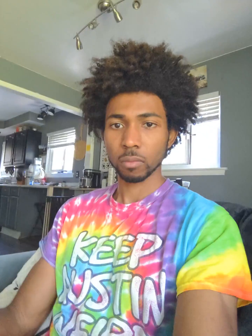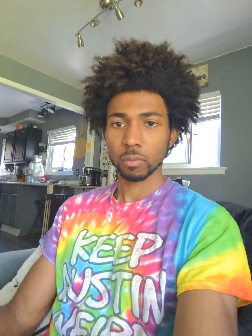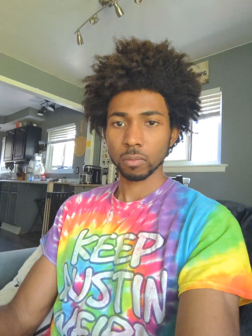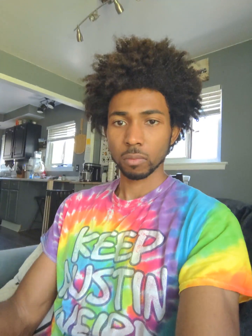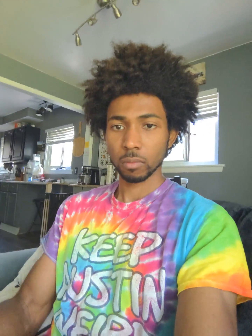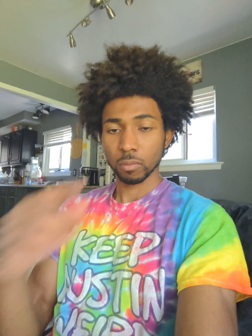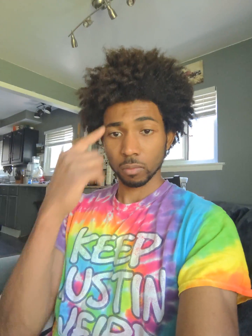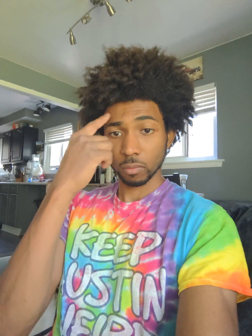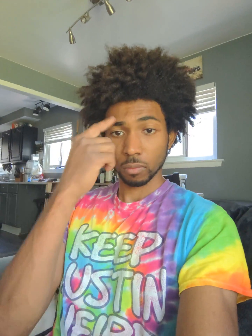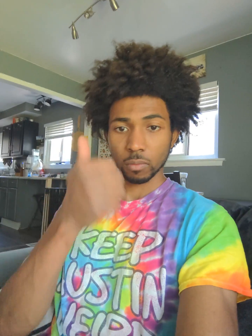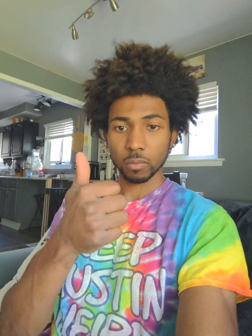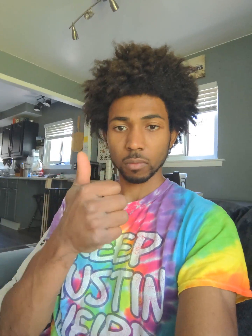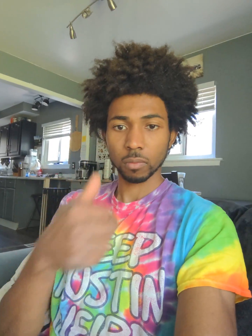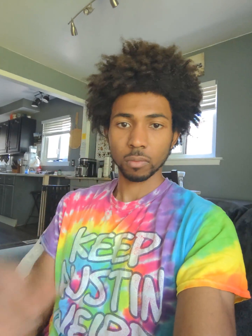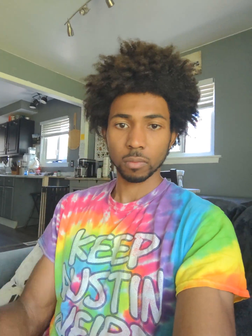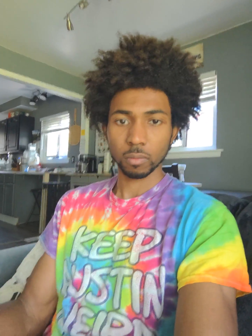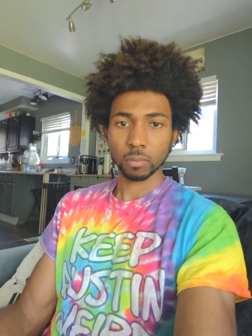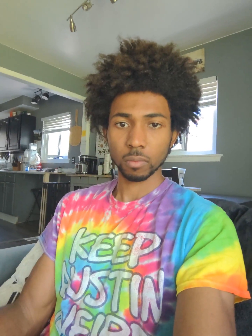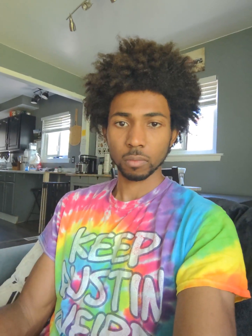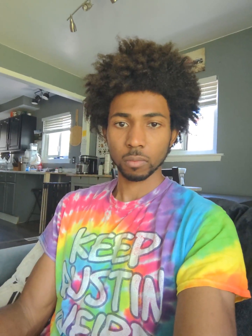dime